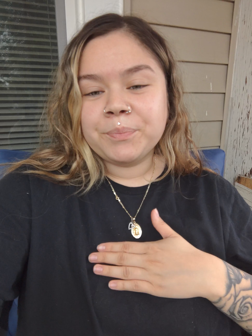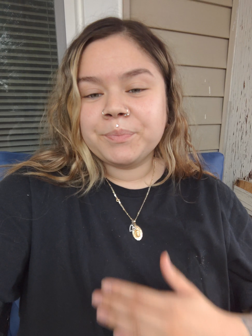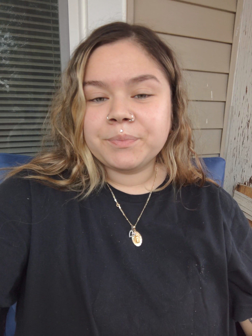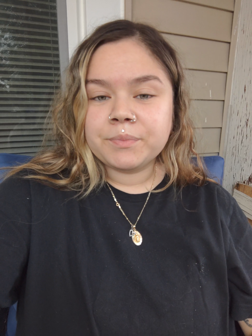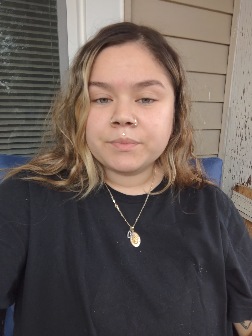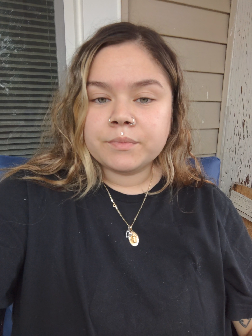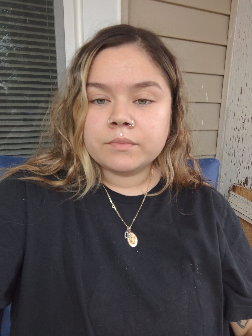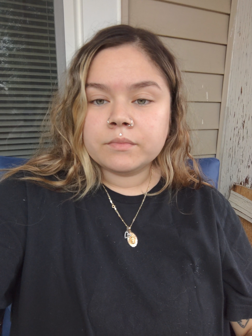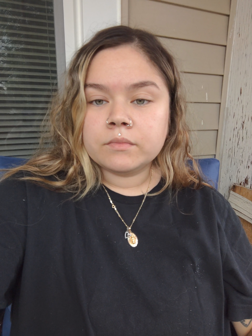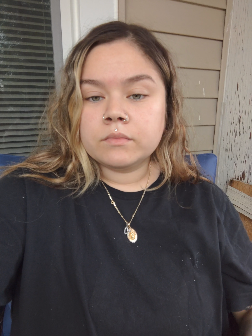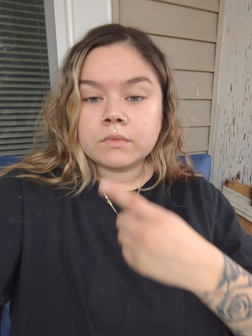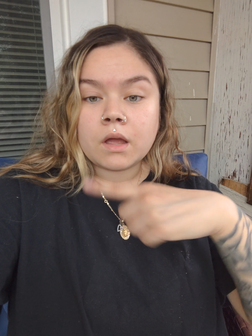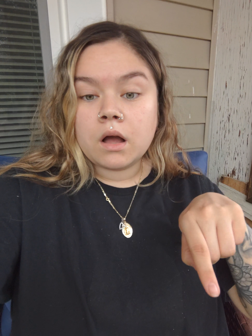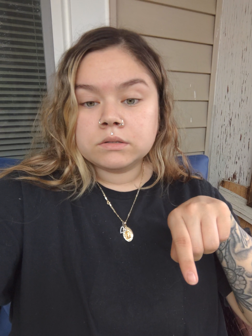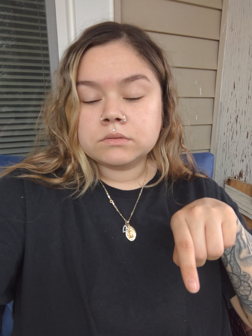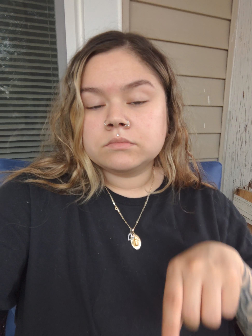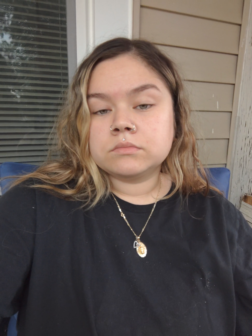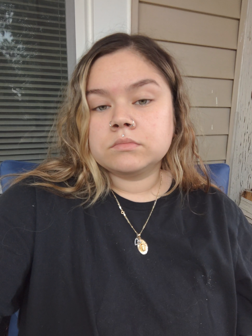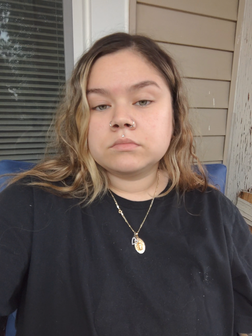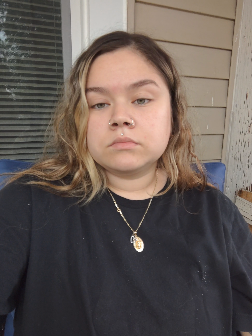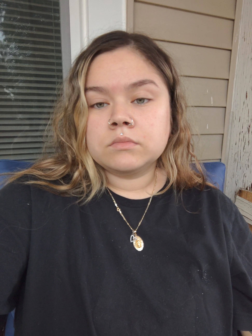cut